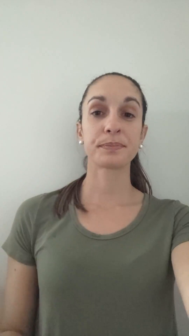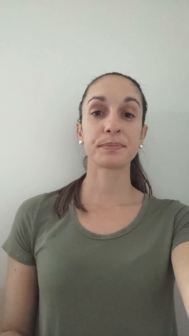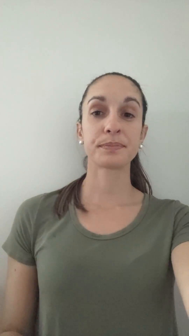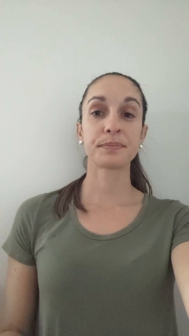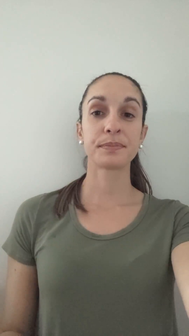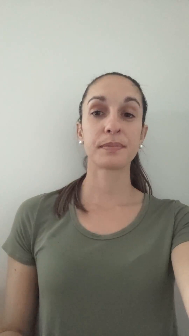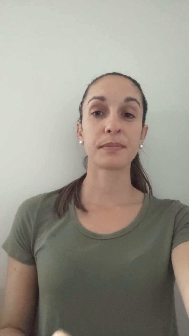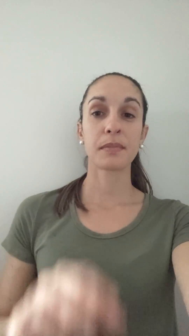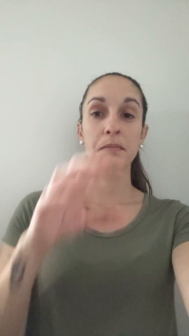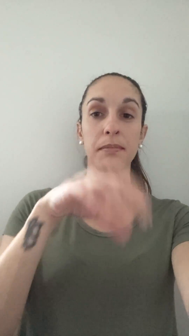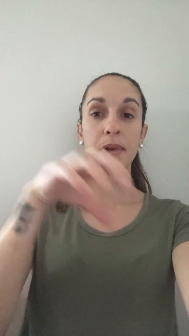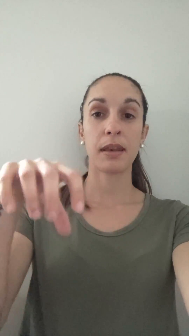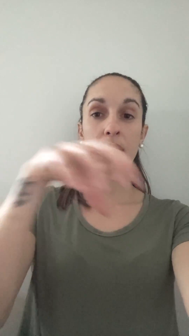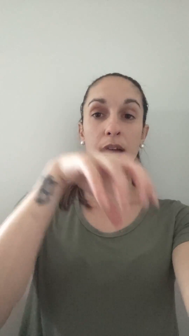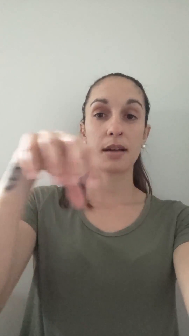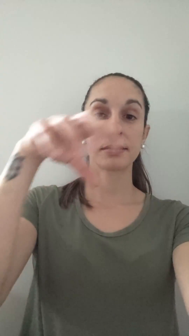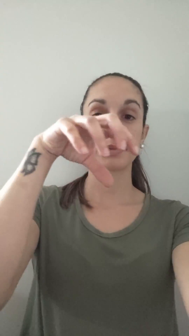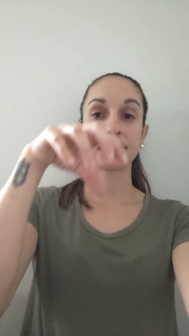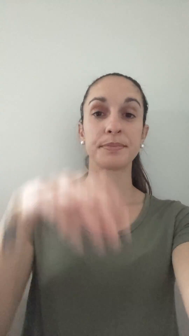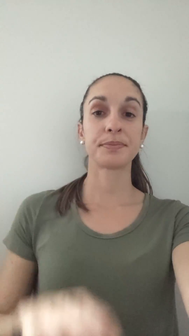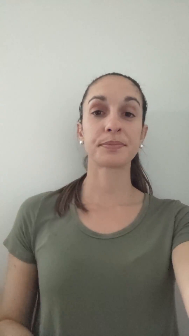block